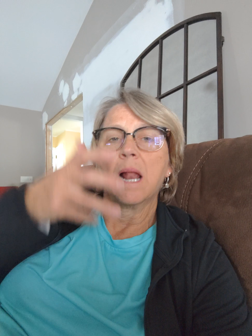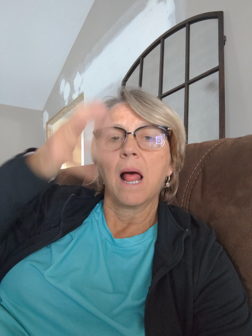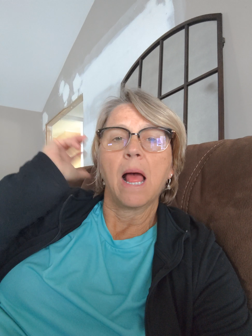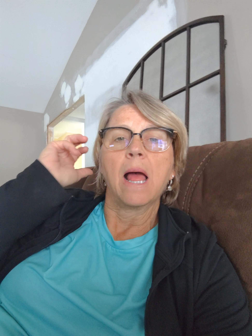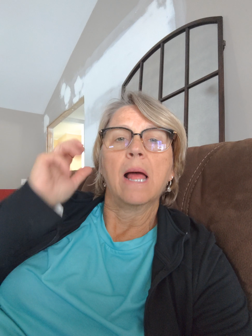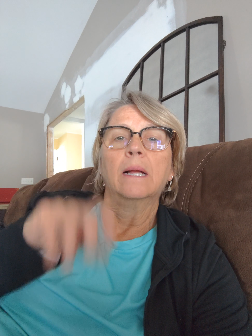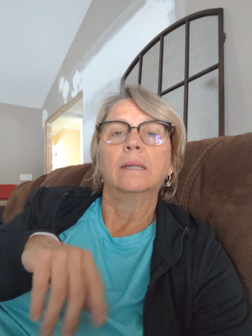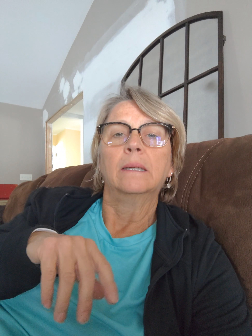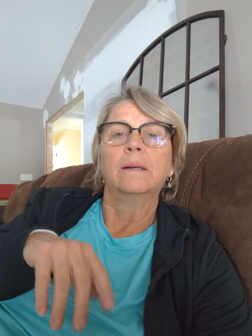lion